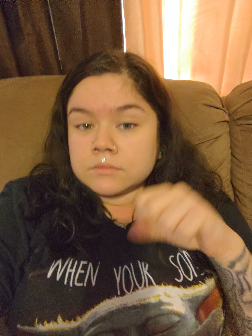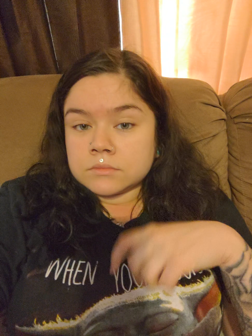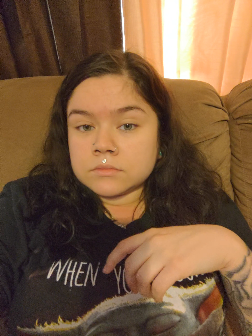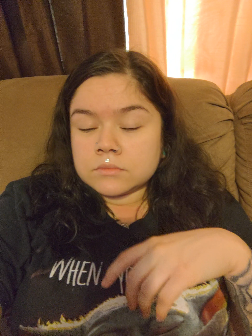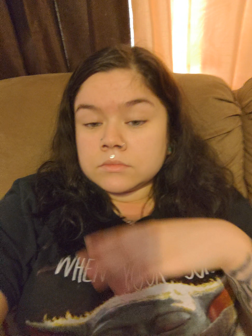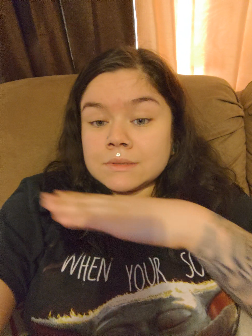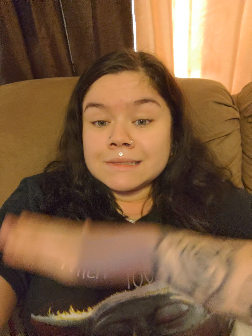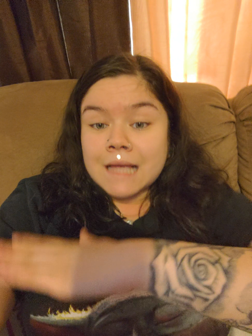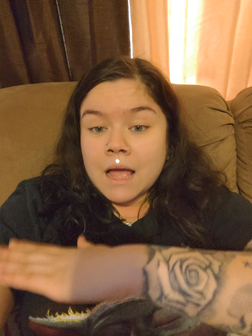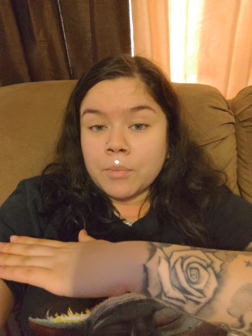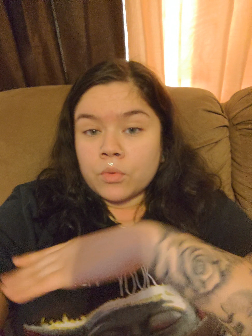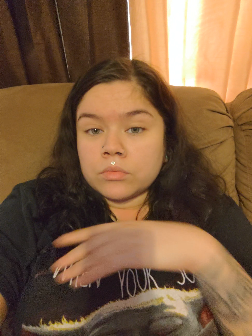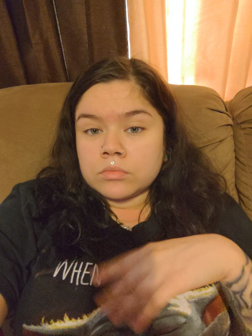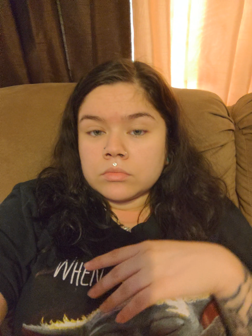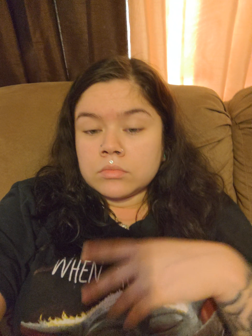table